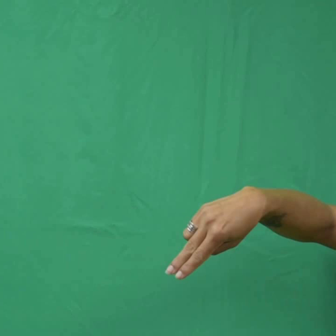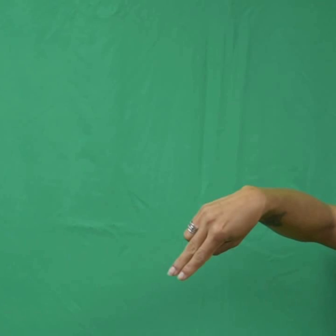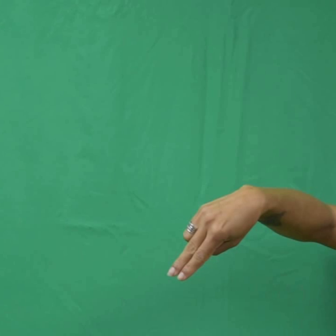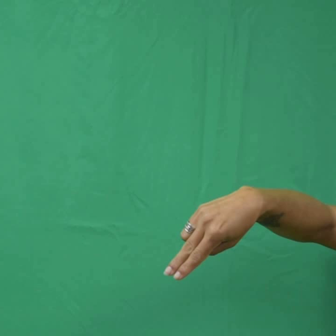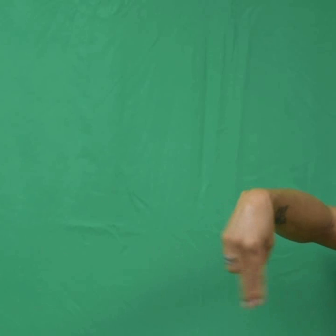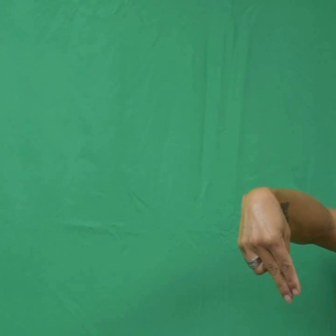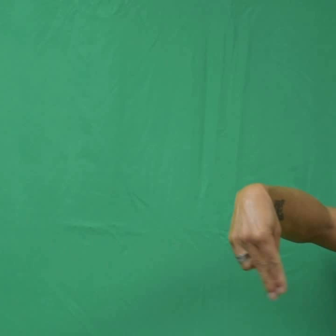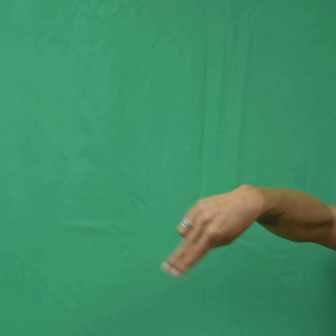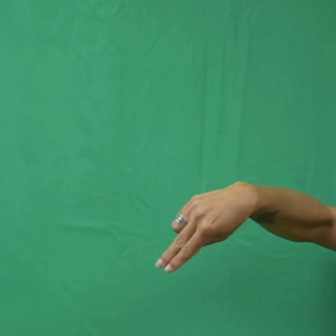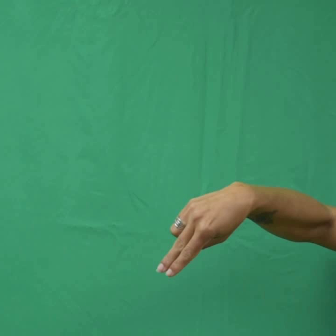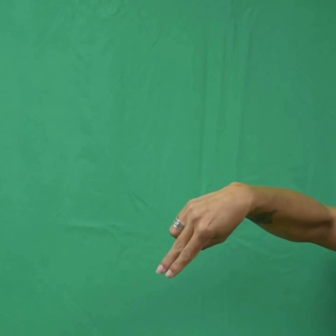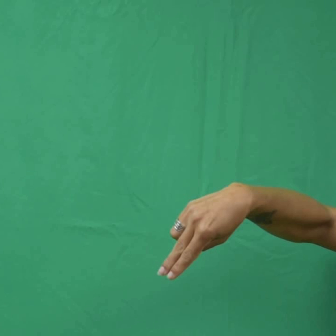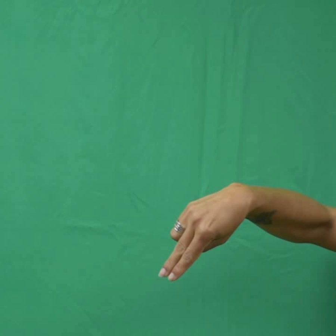Ñ